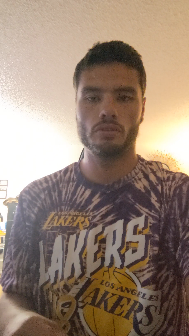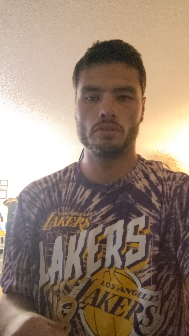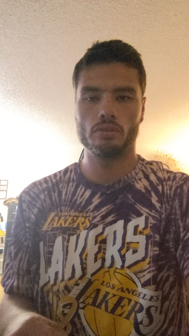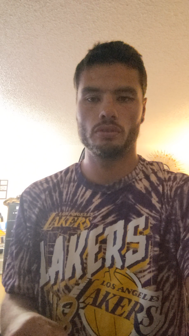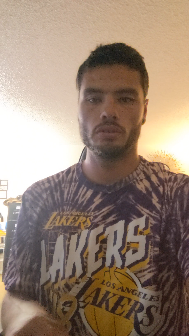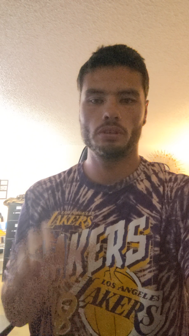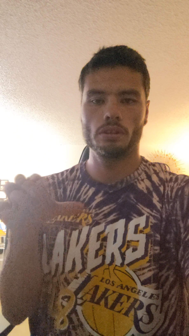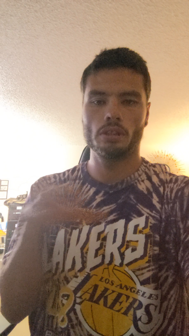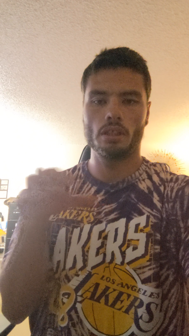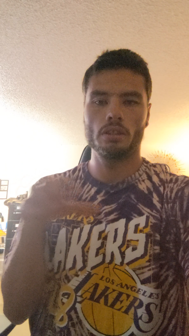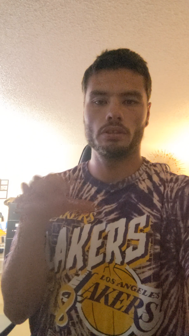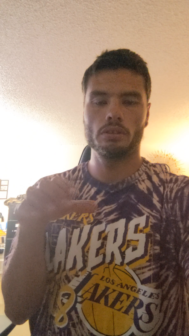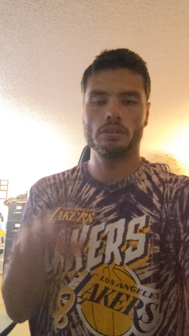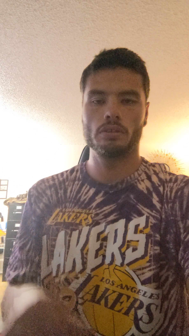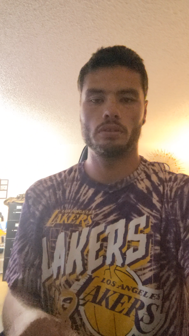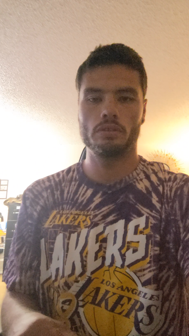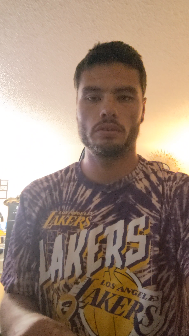does